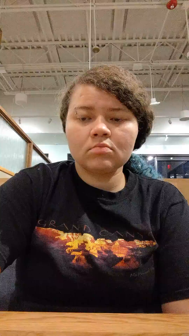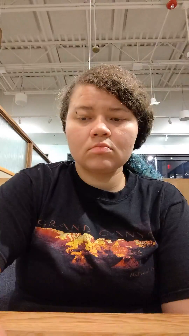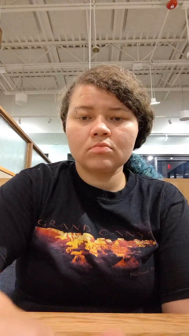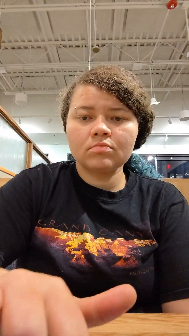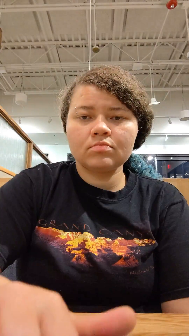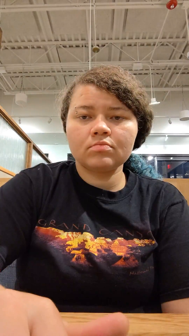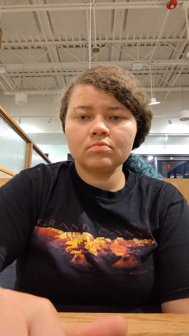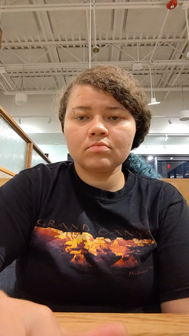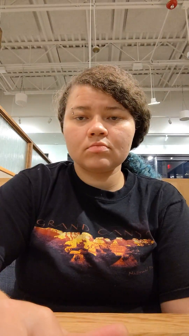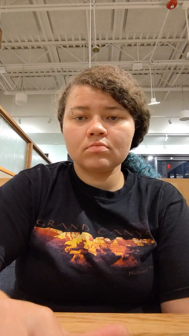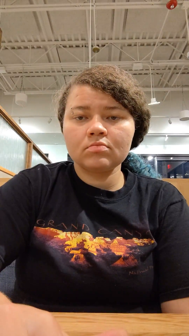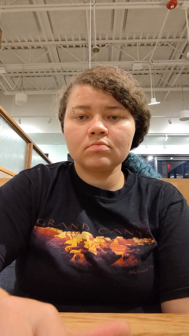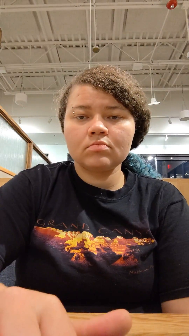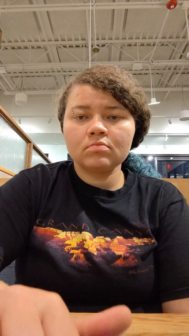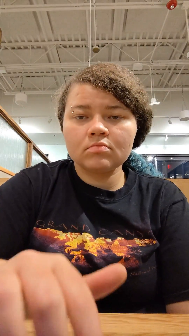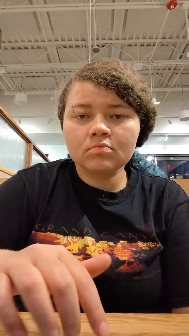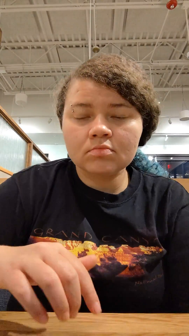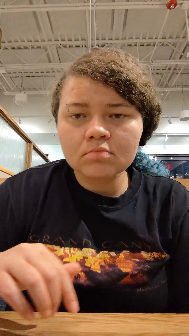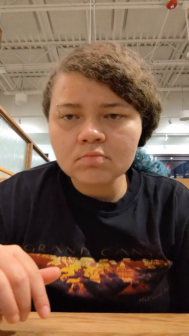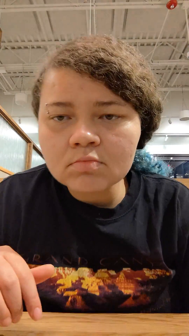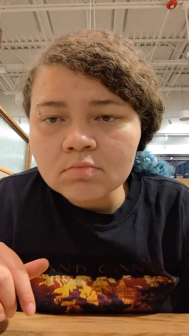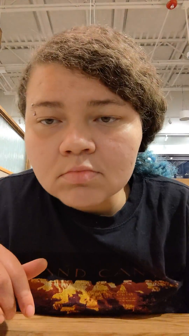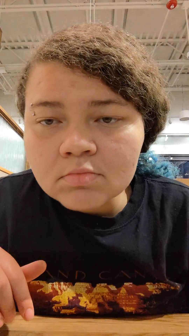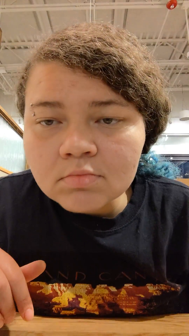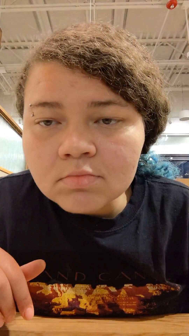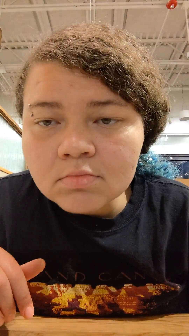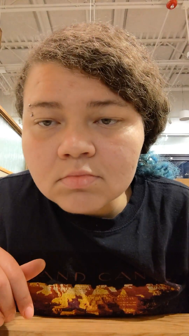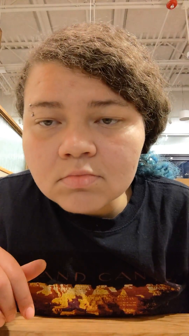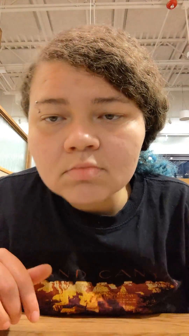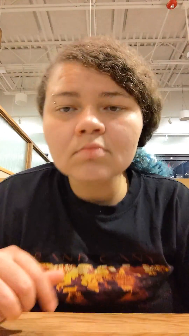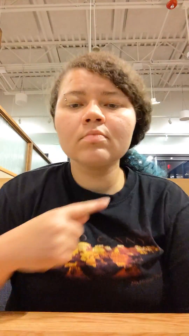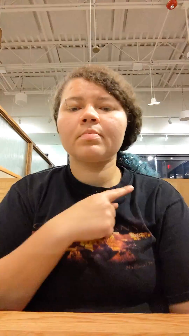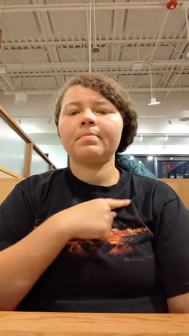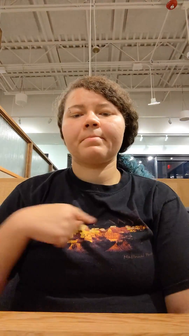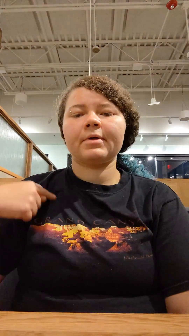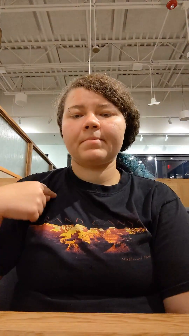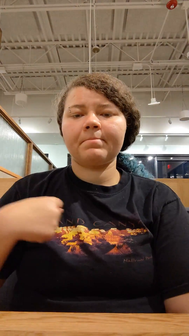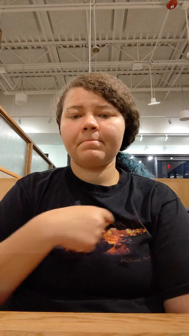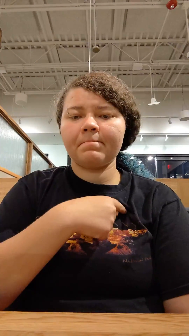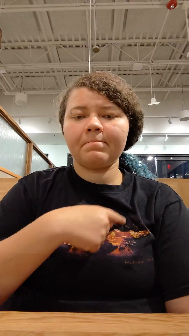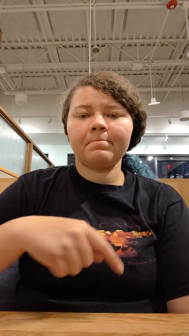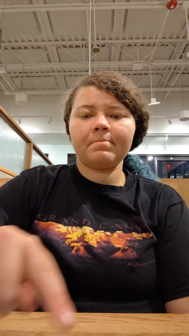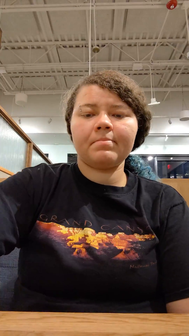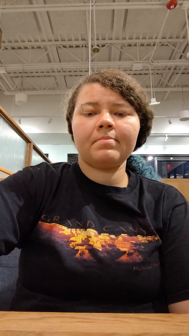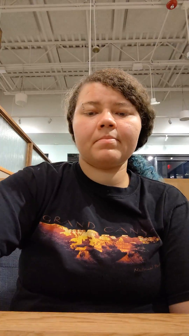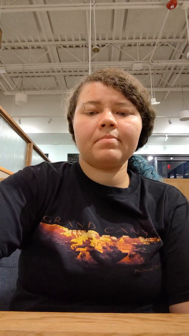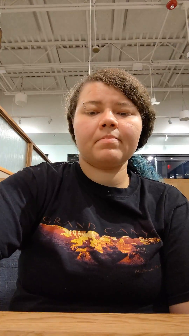bib